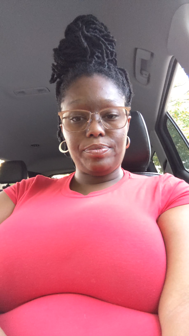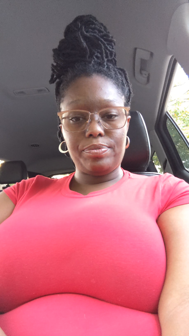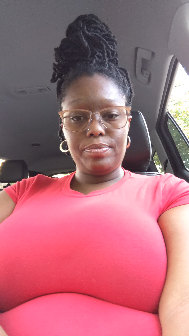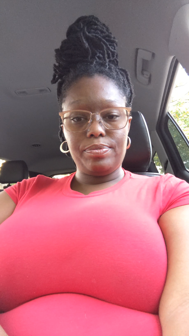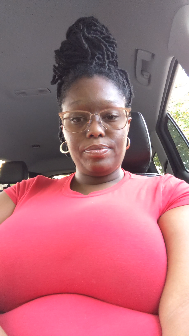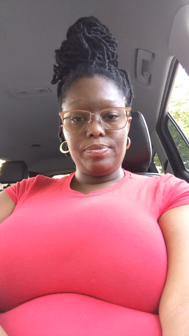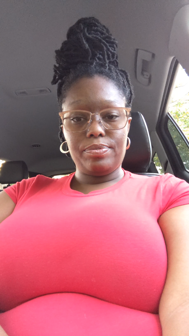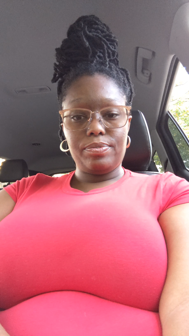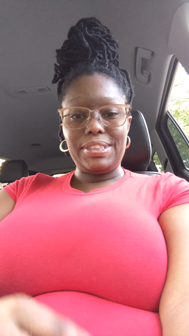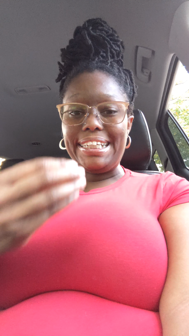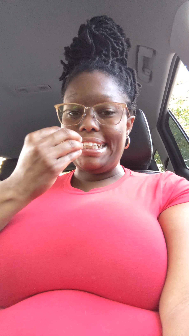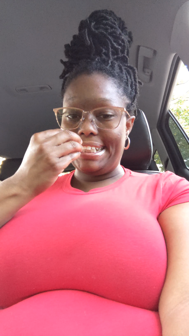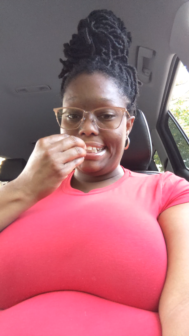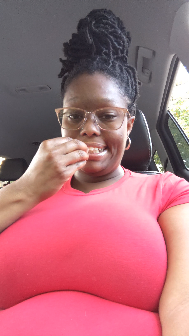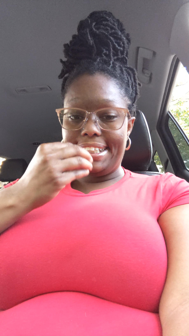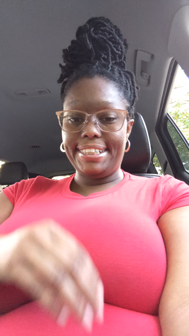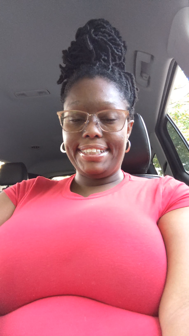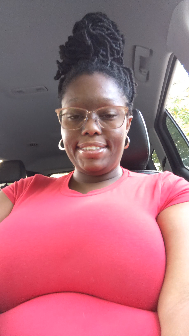eat